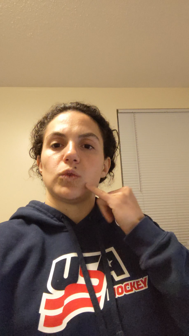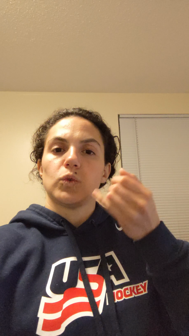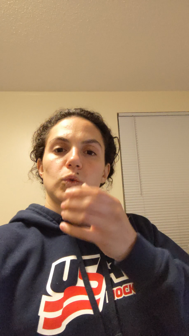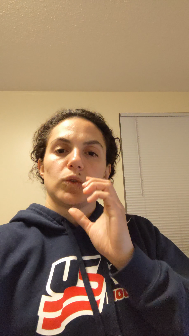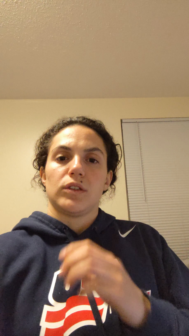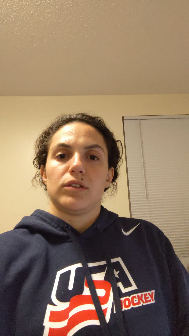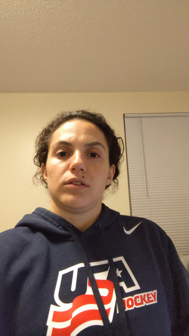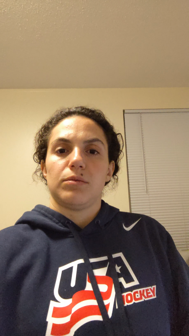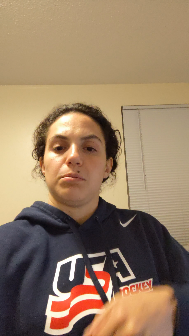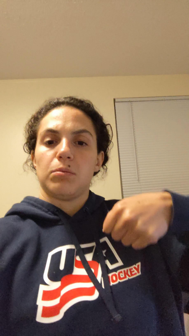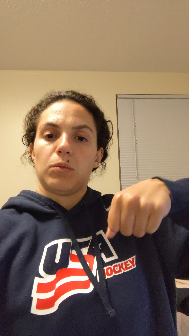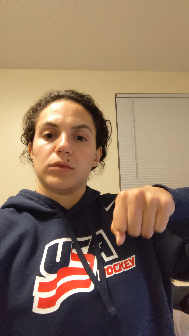motorcycle